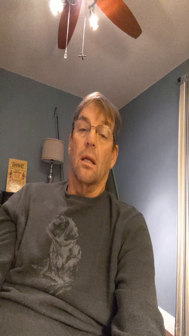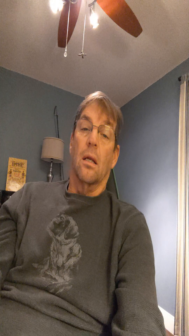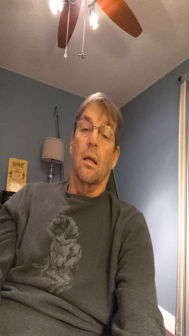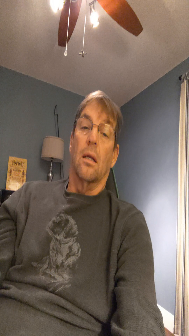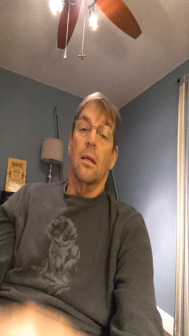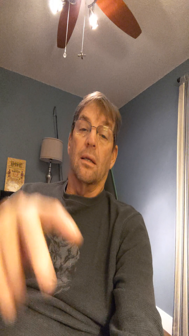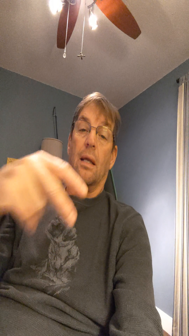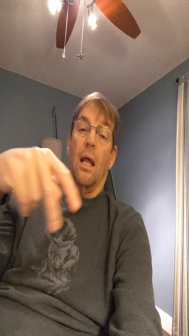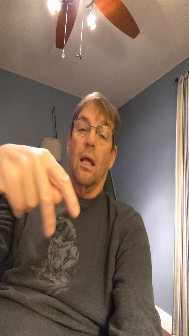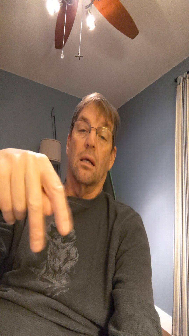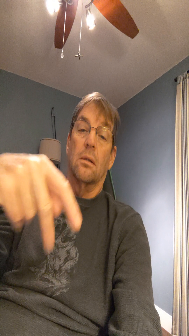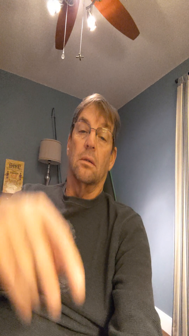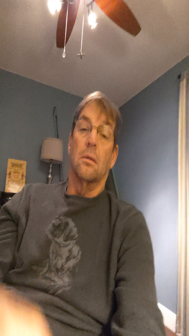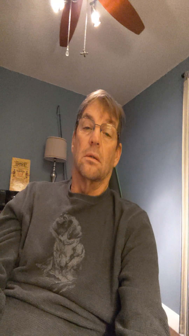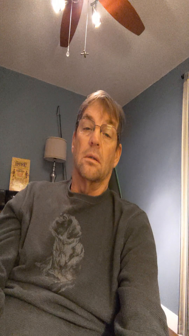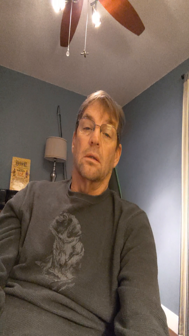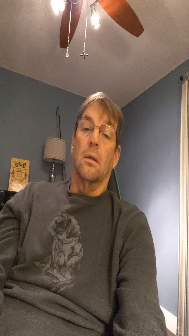dance